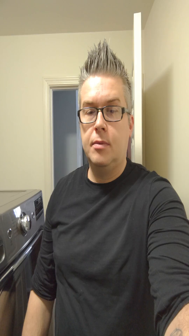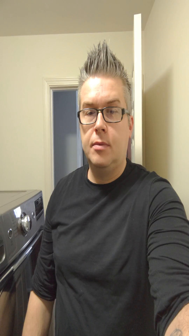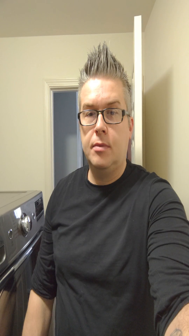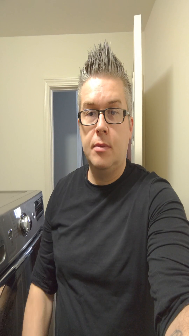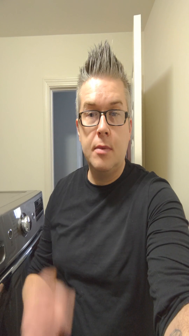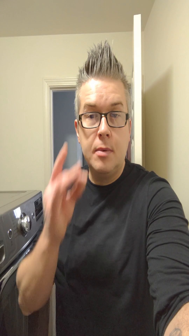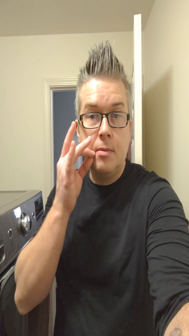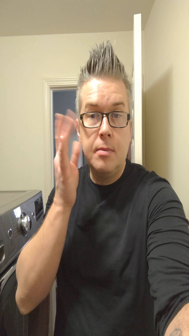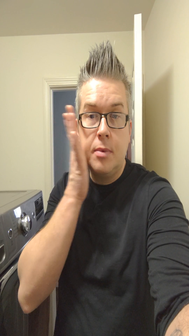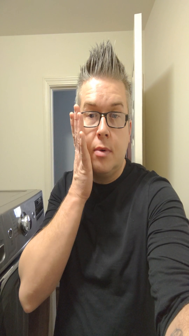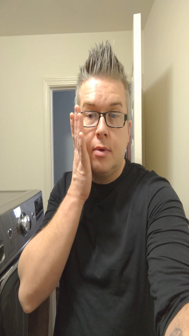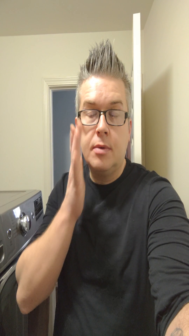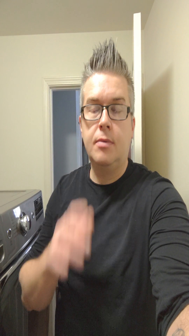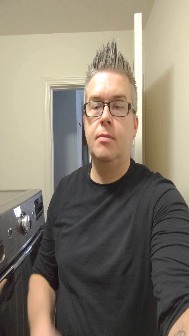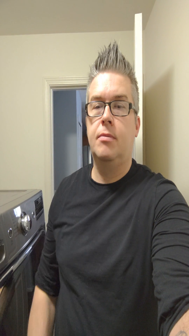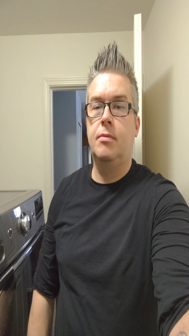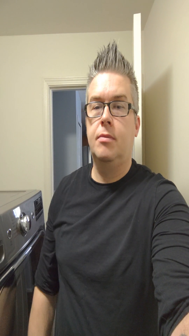bee